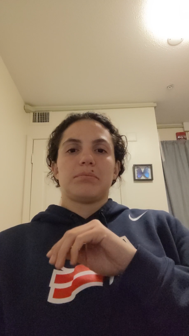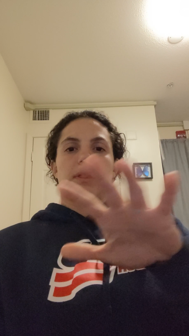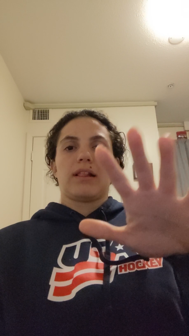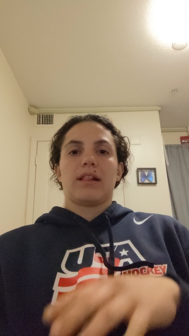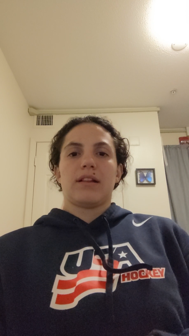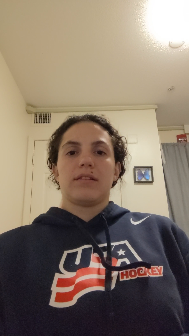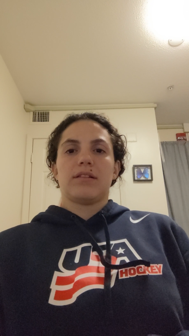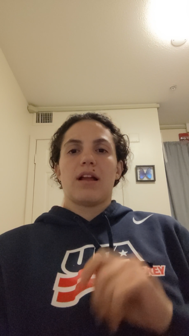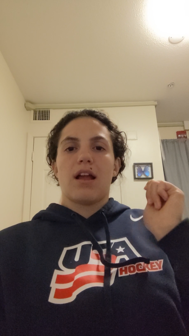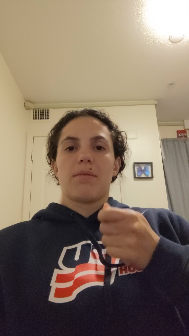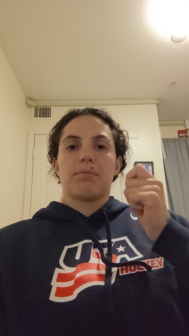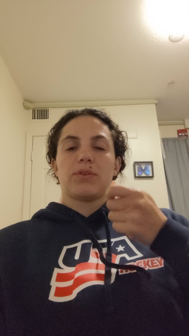hammer